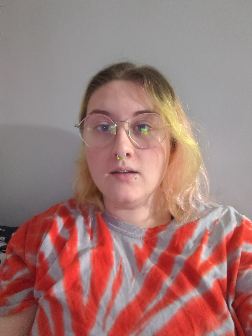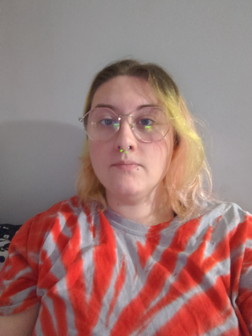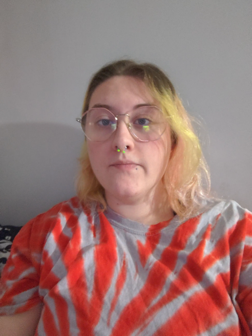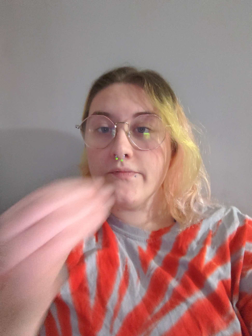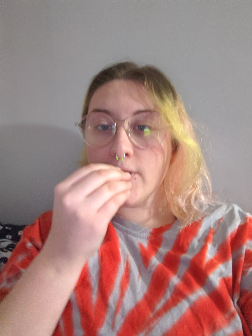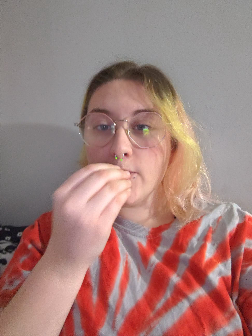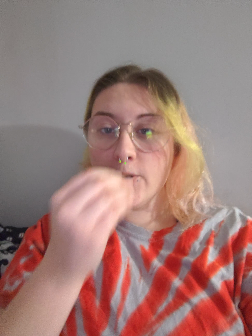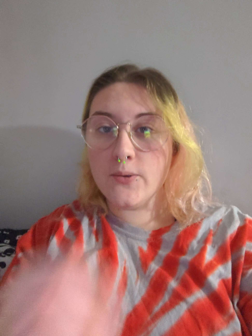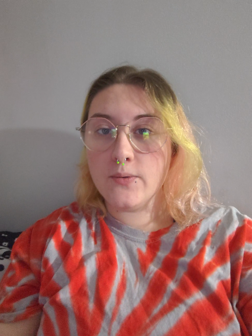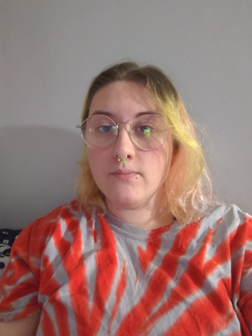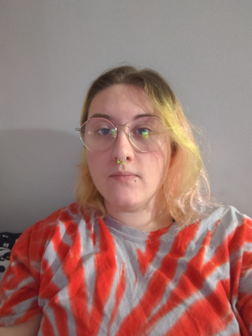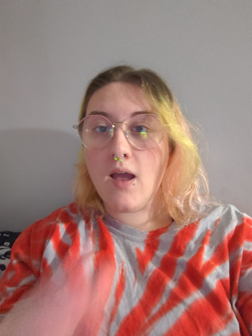food